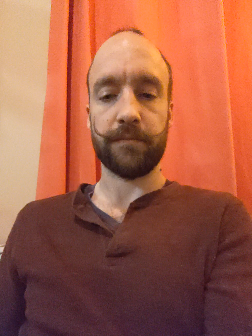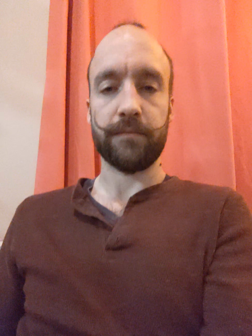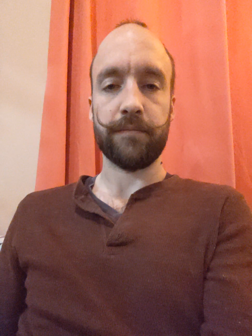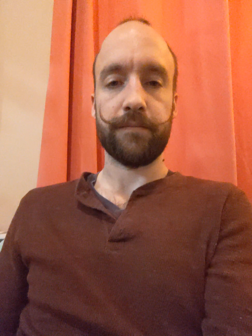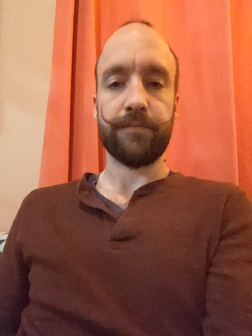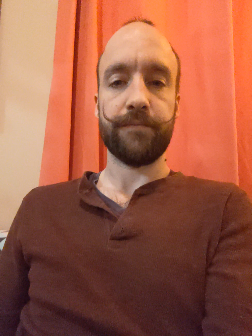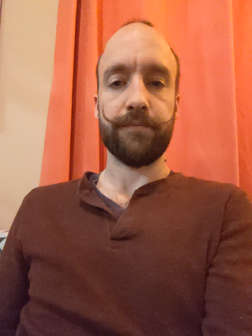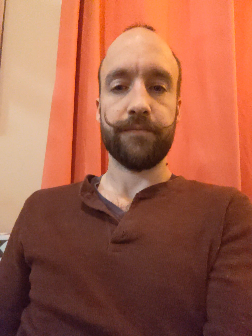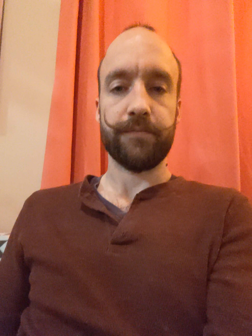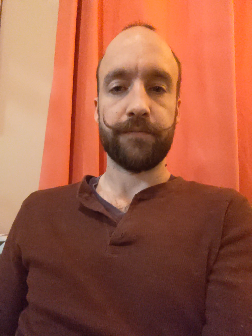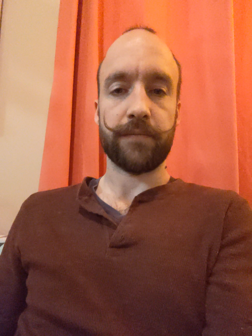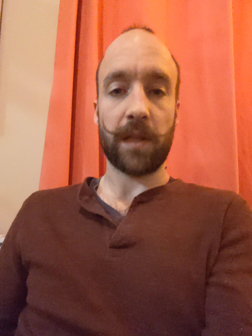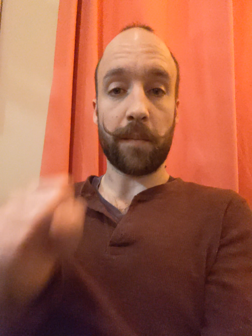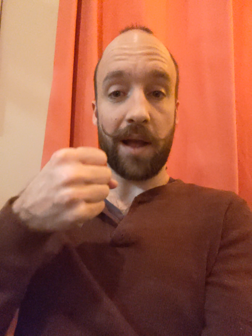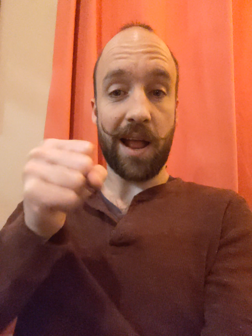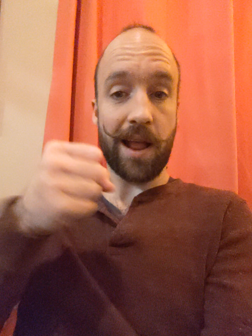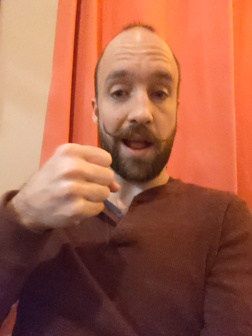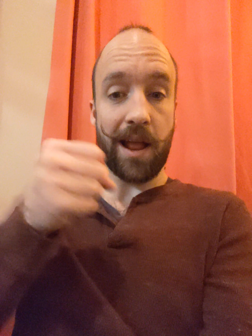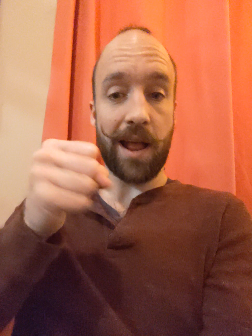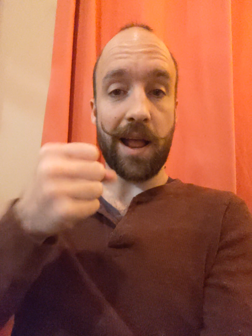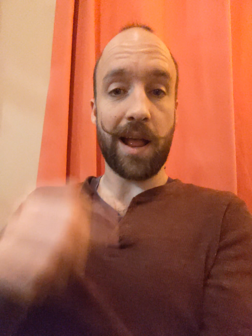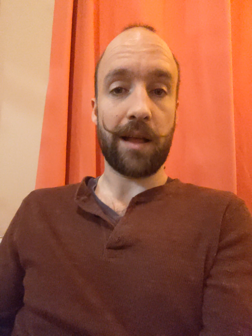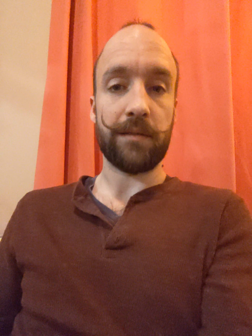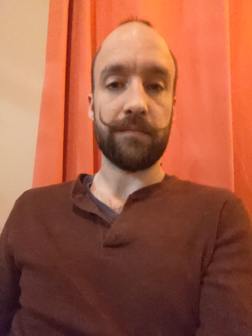make